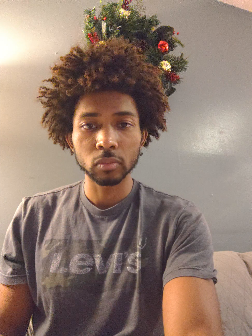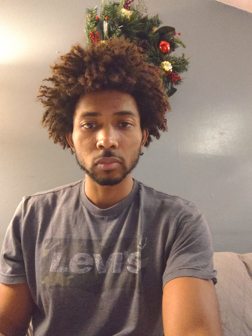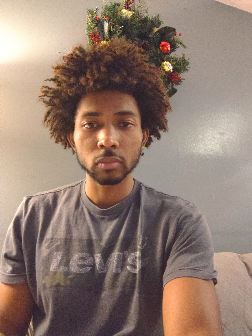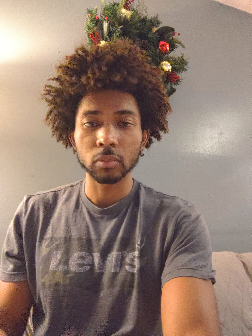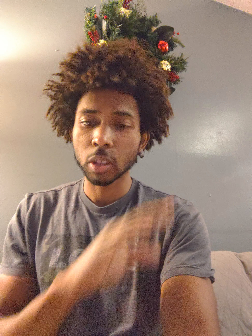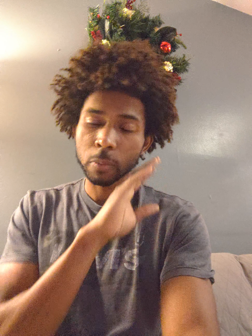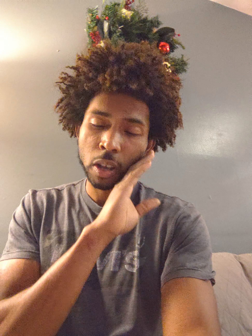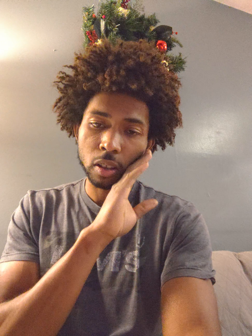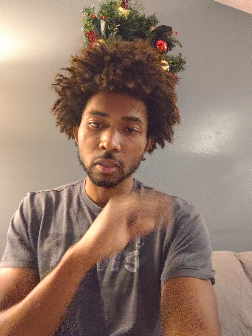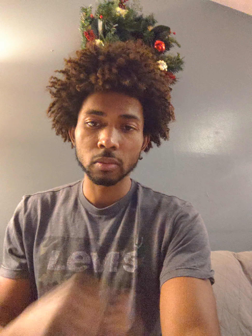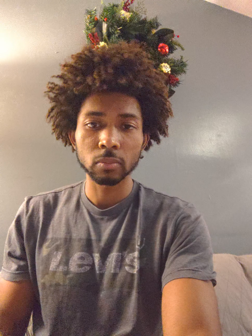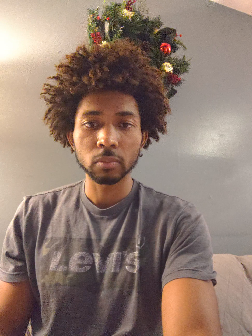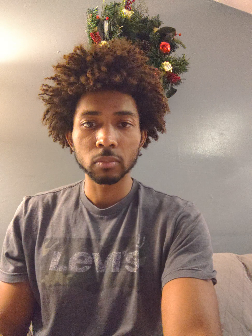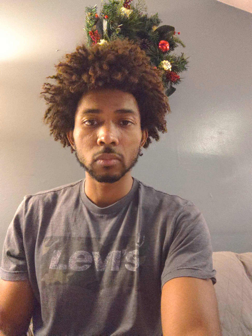bed